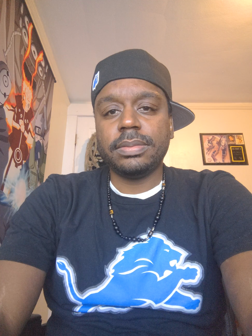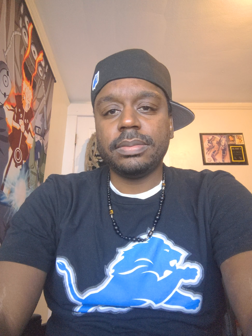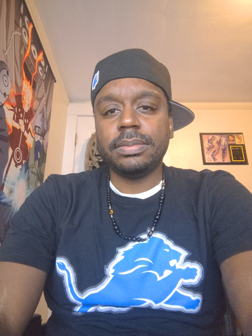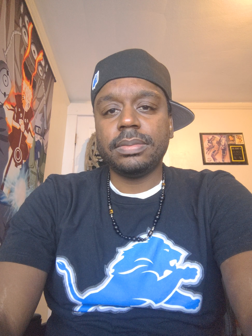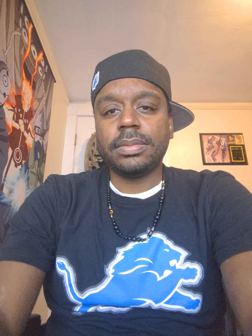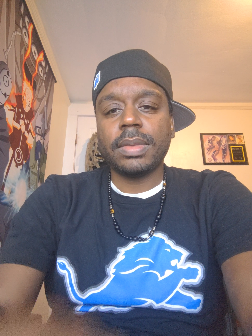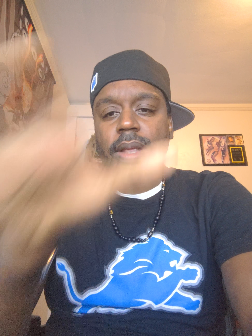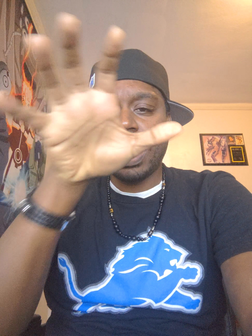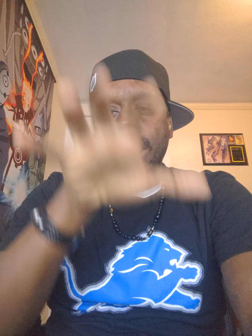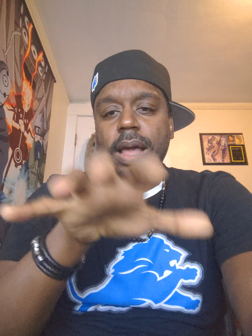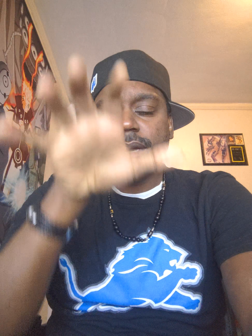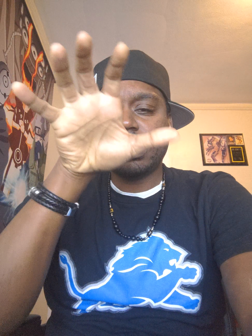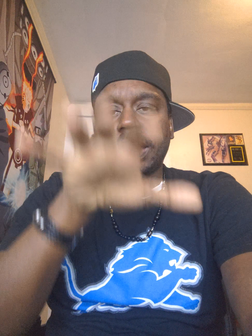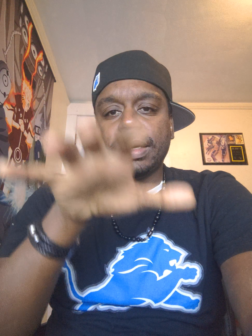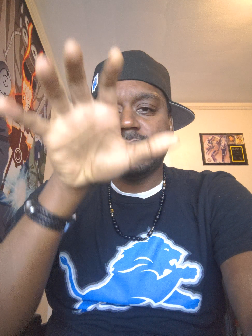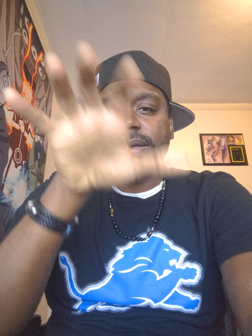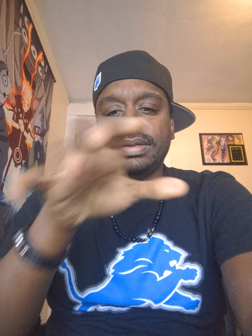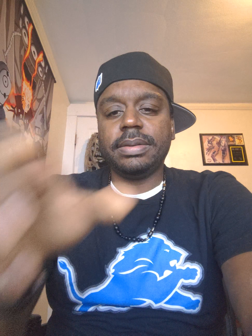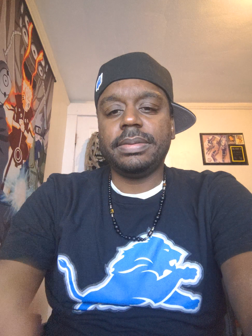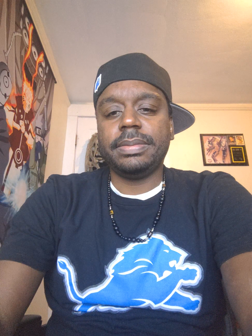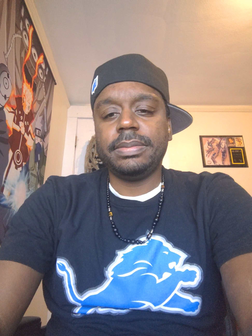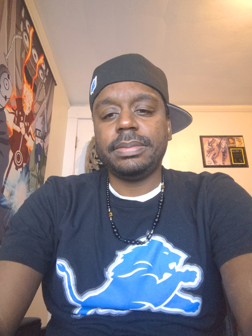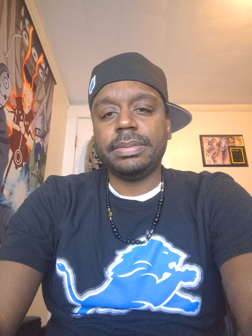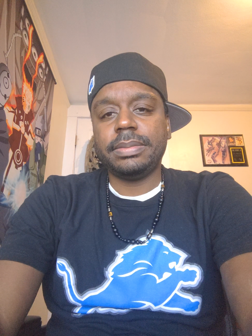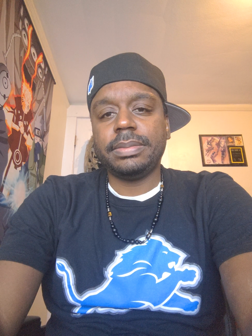alligator